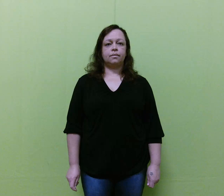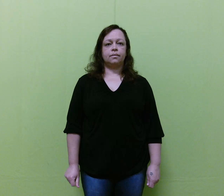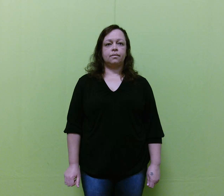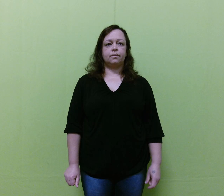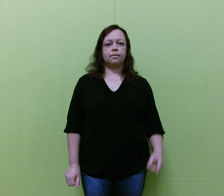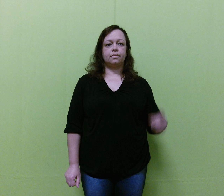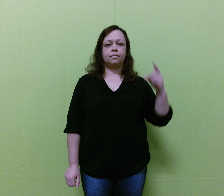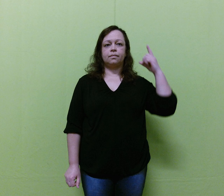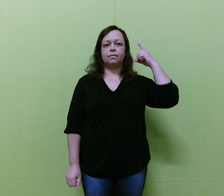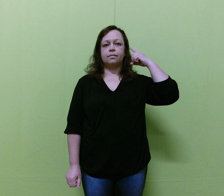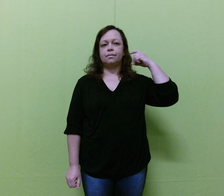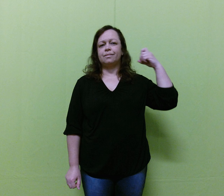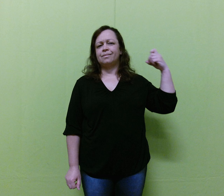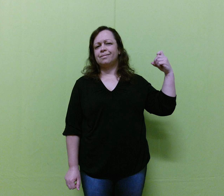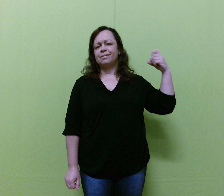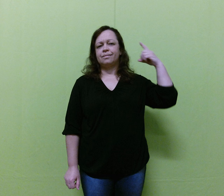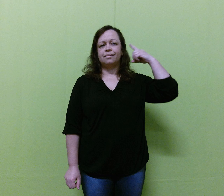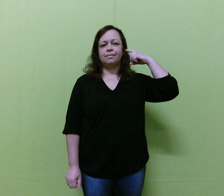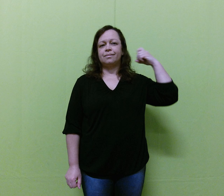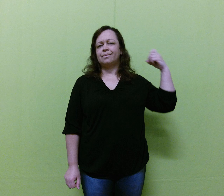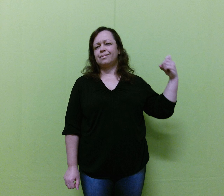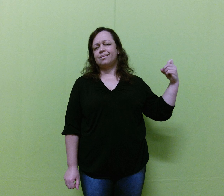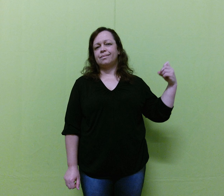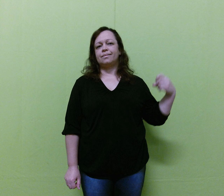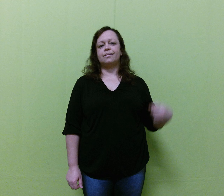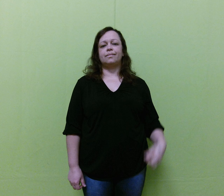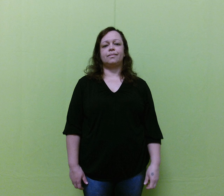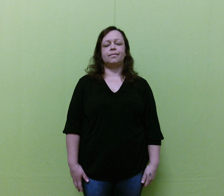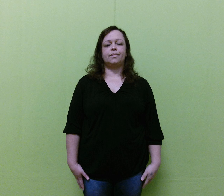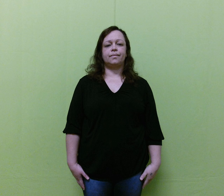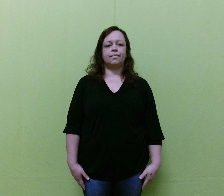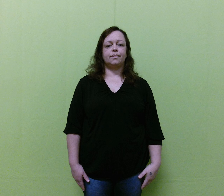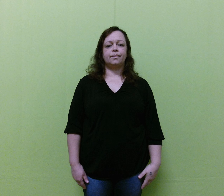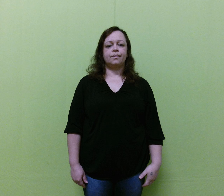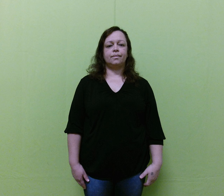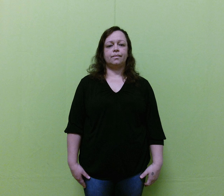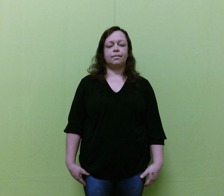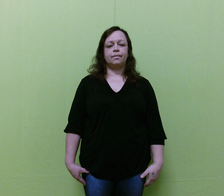barulho